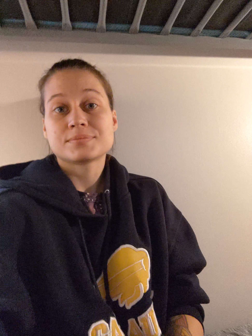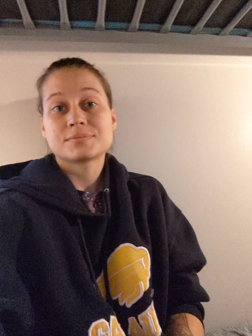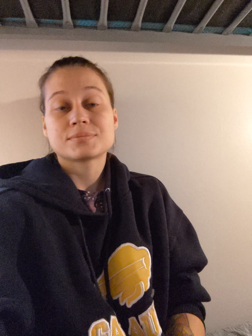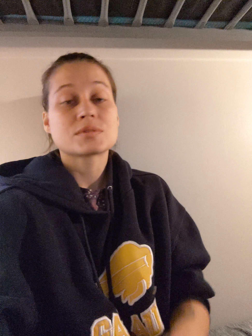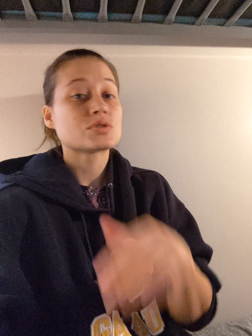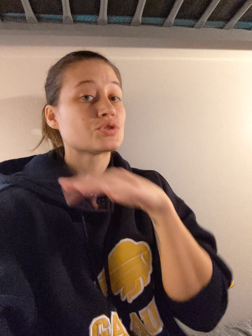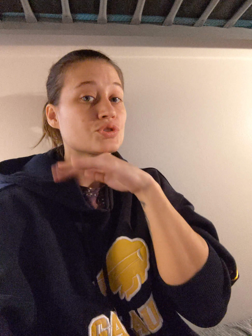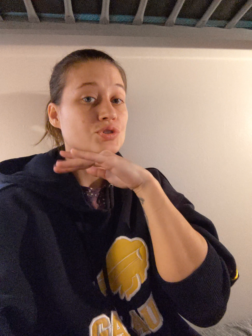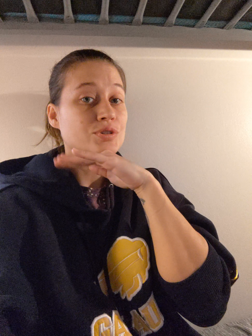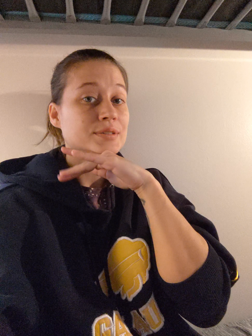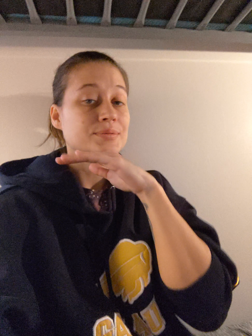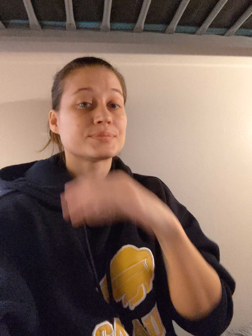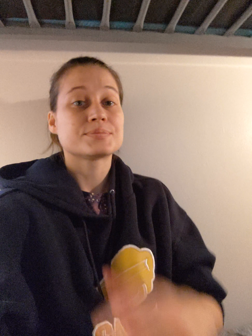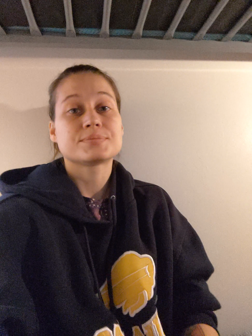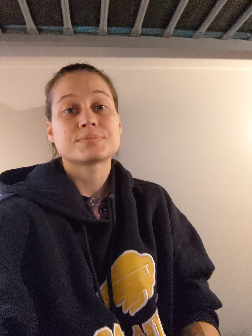dirty